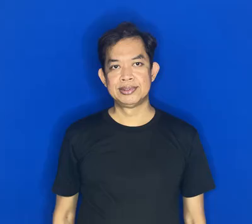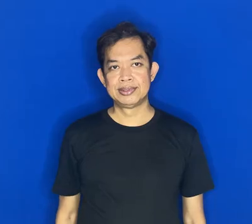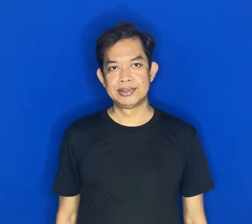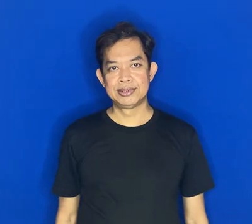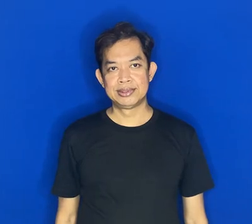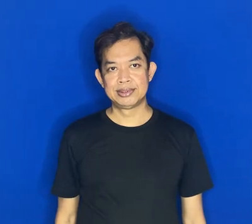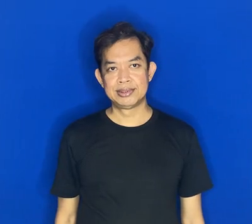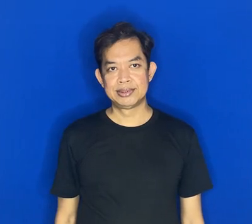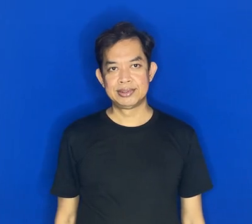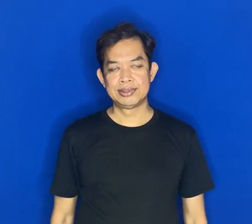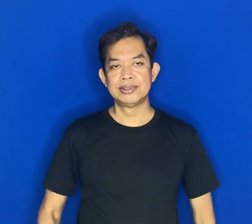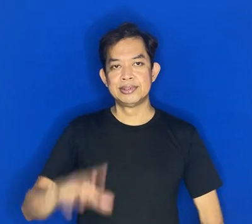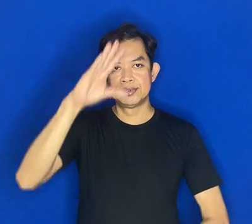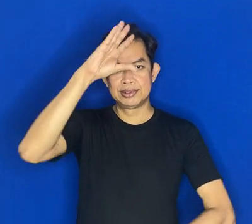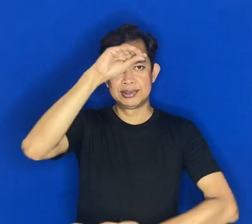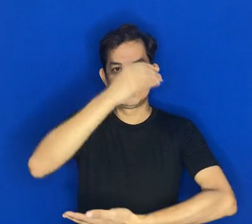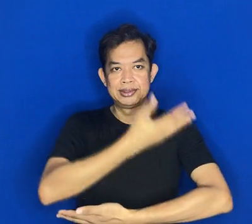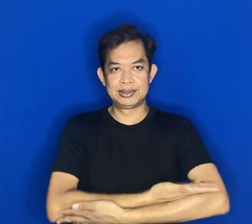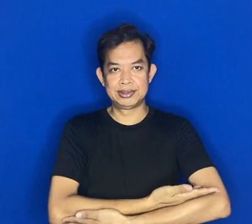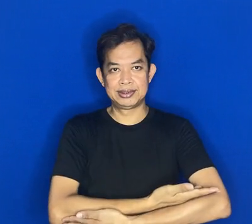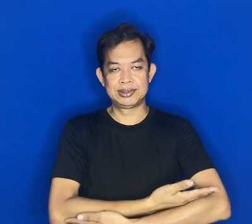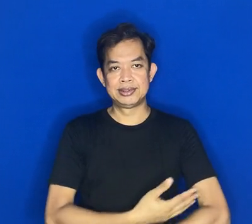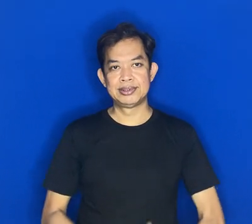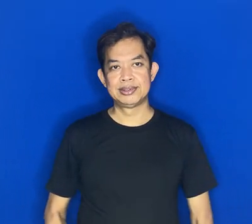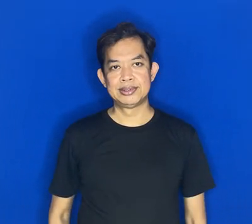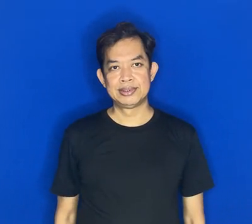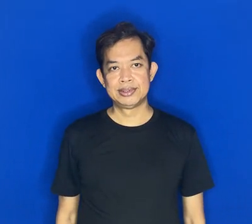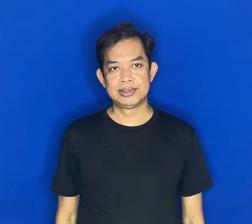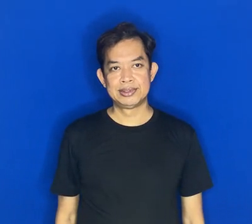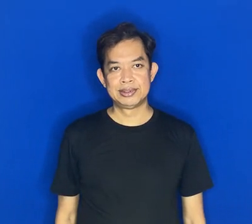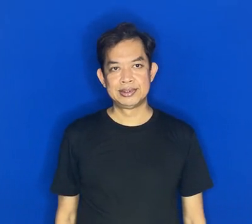son